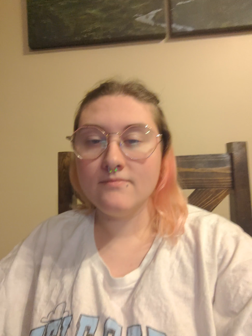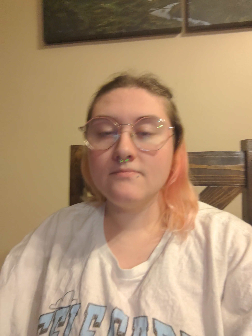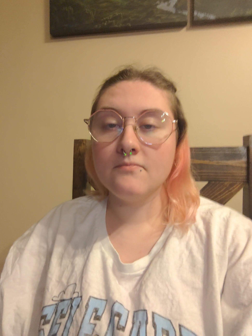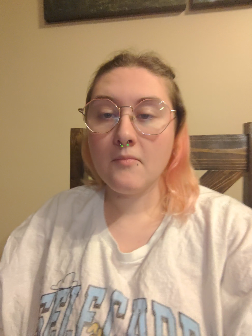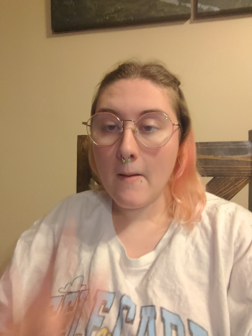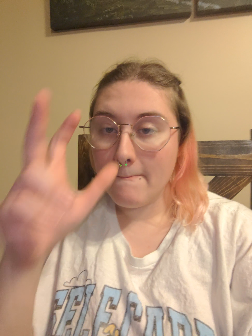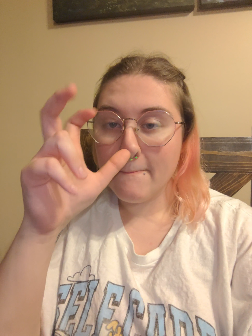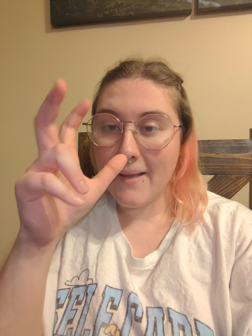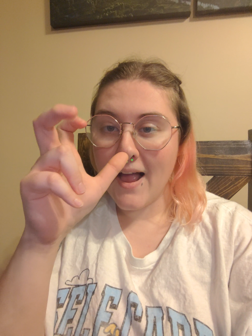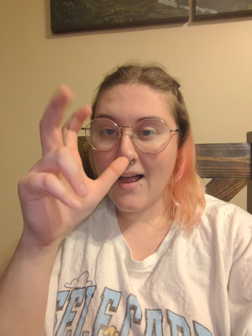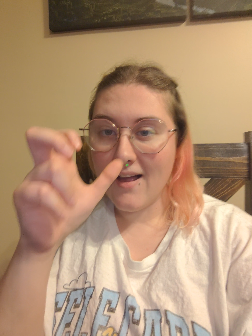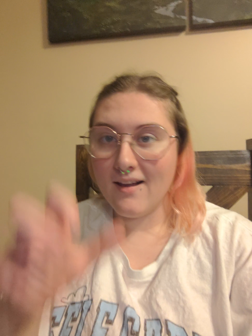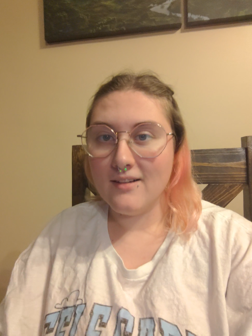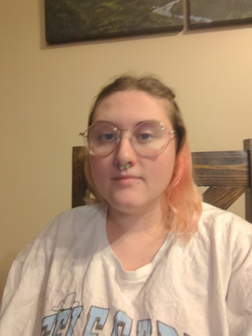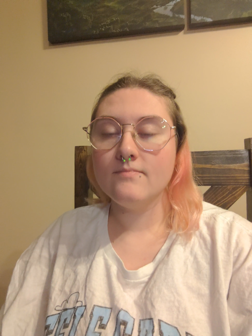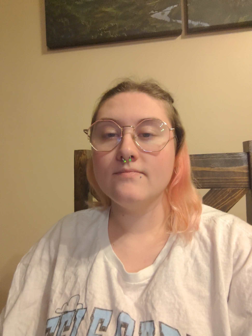bug